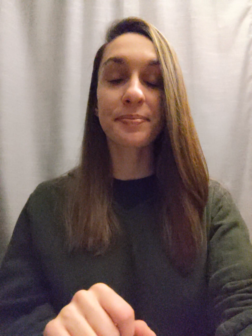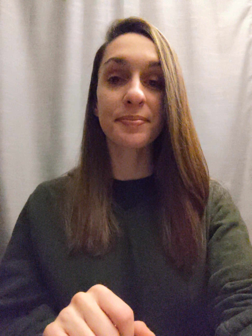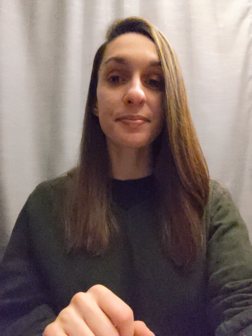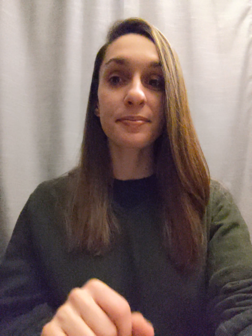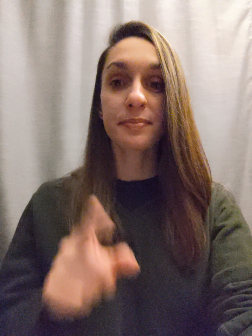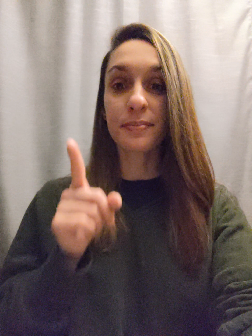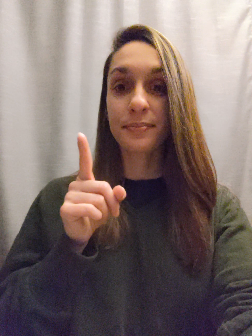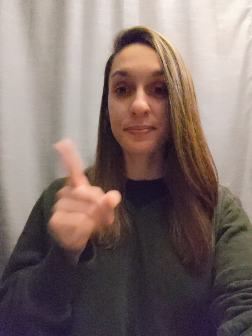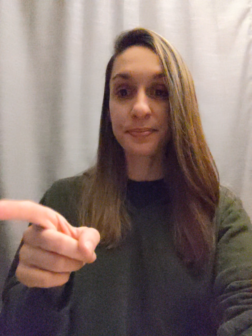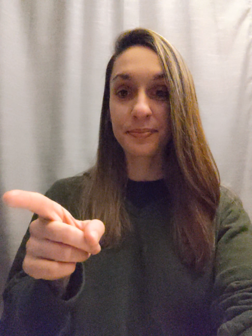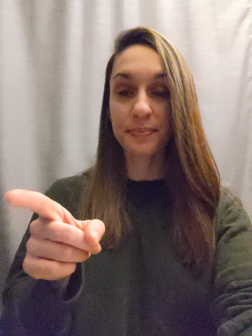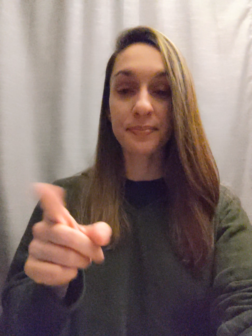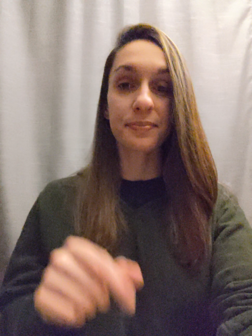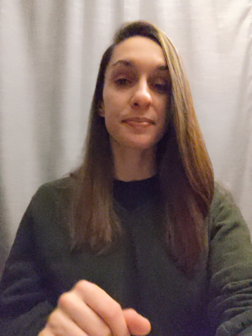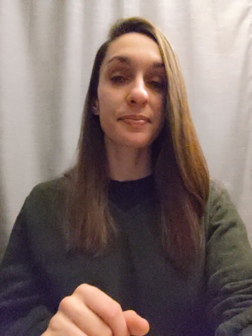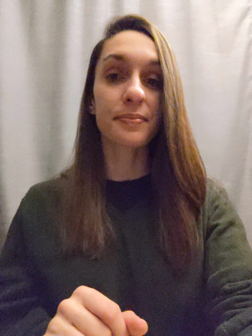he/she/it